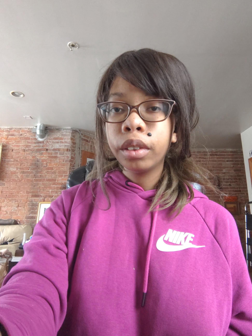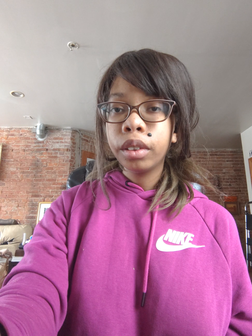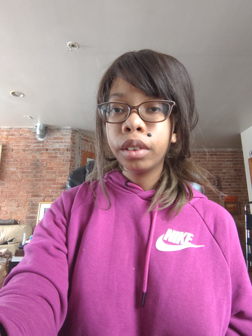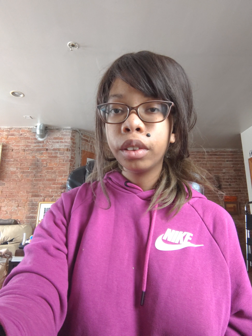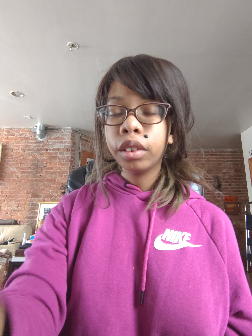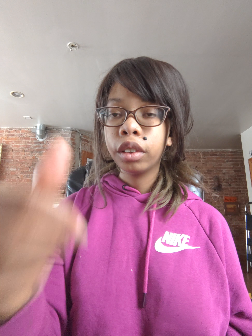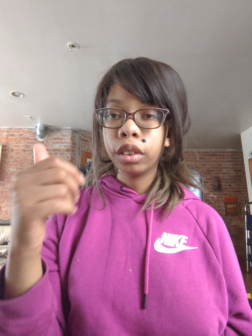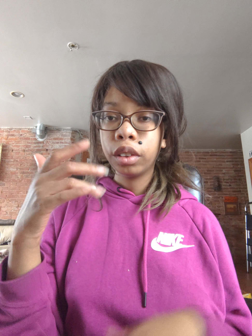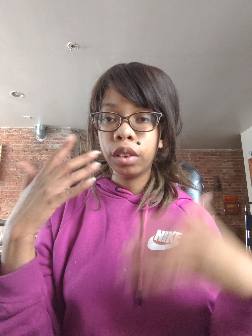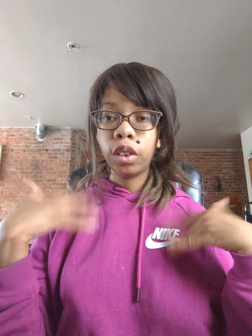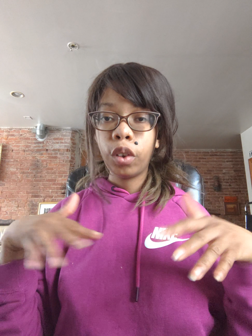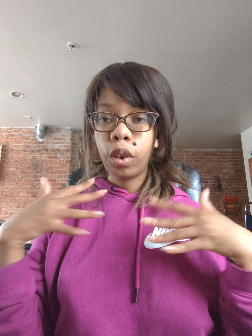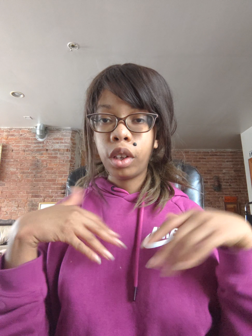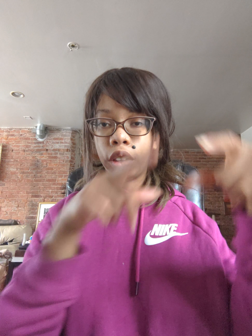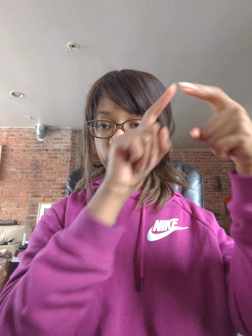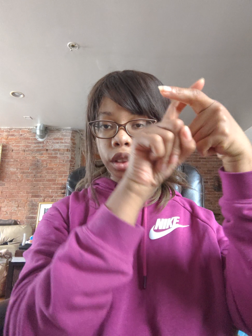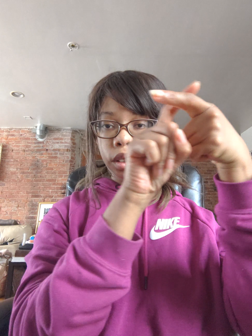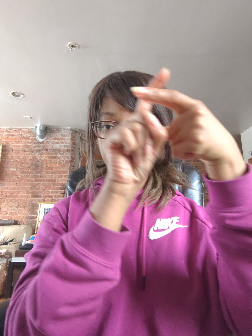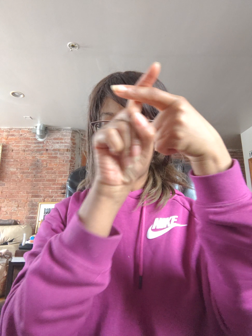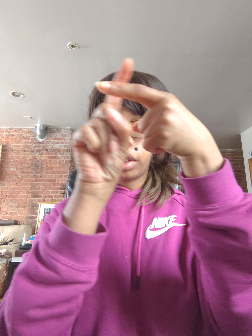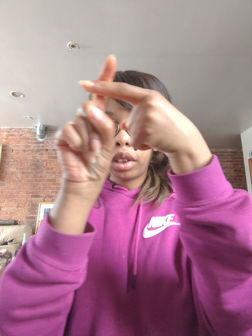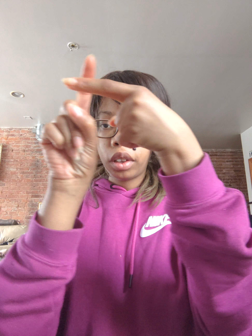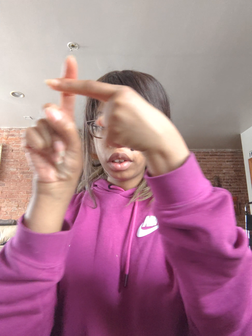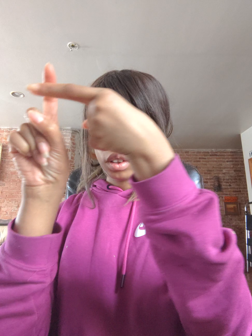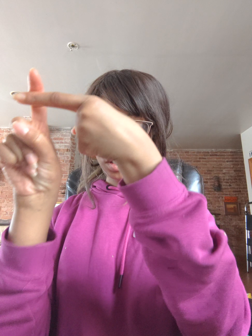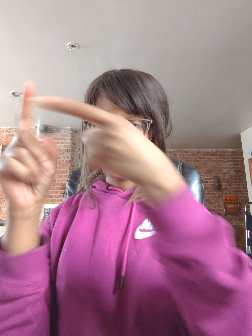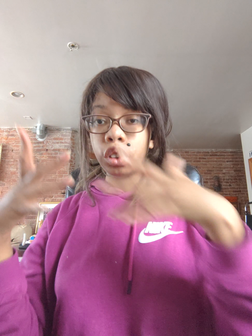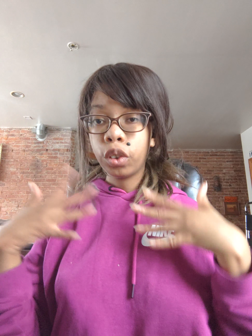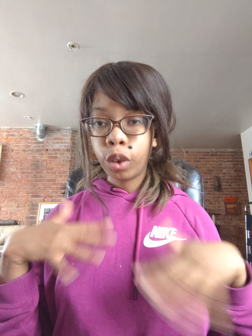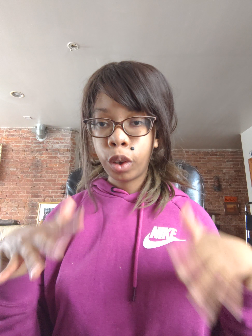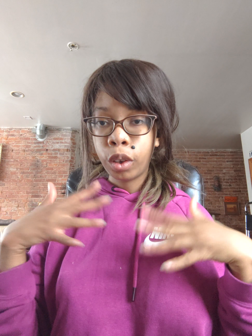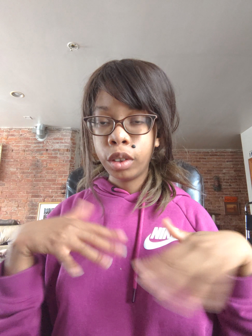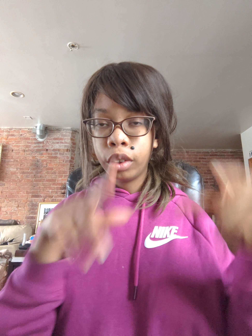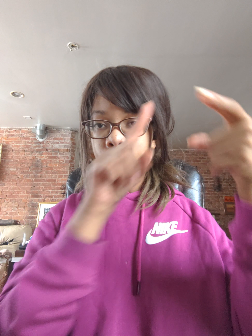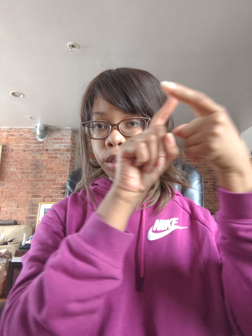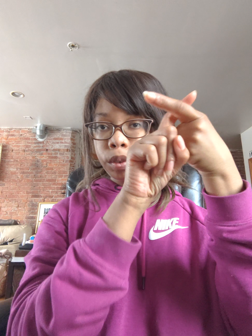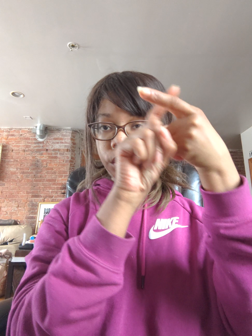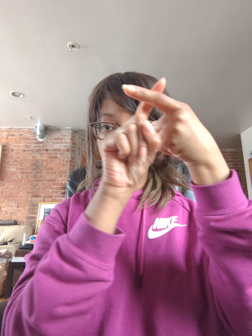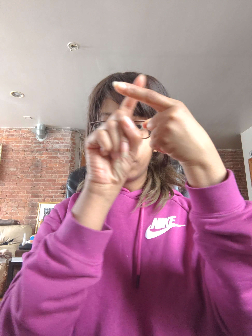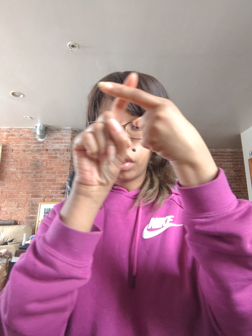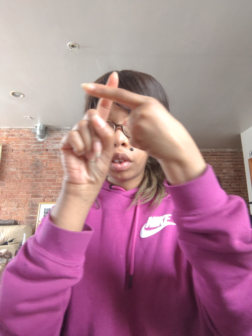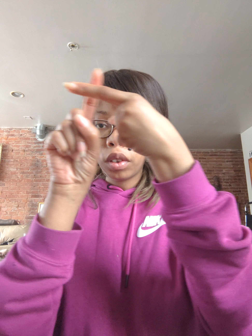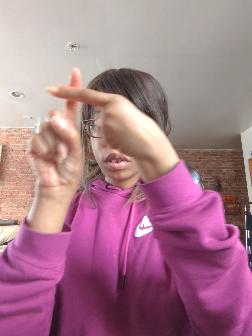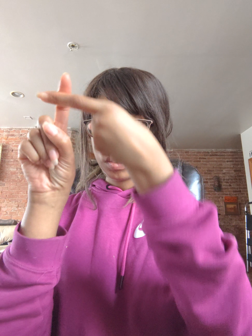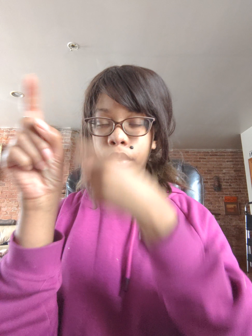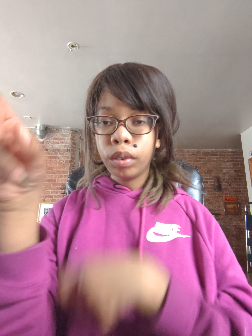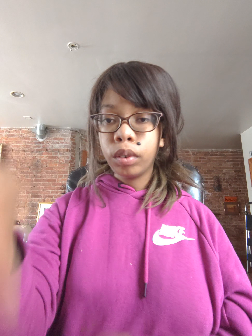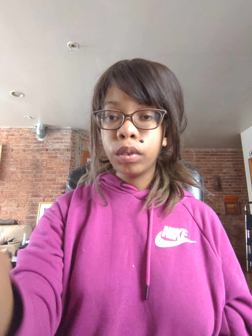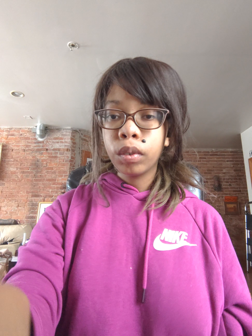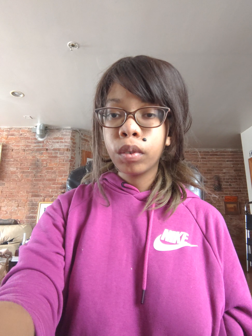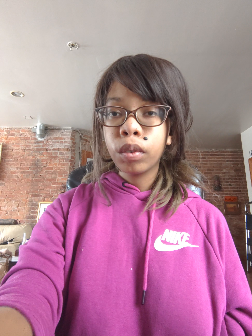closet